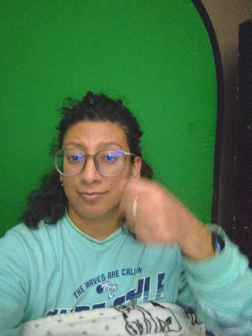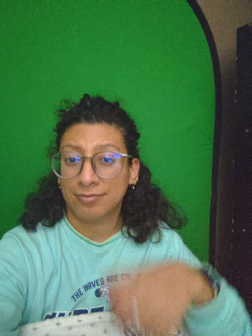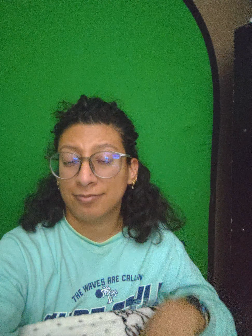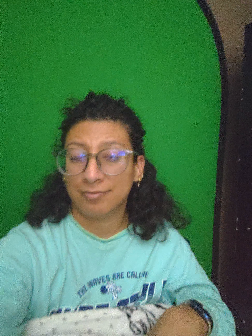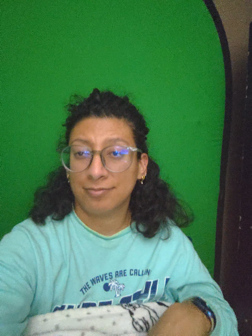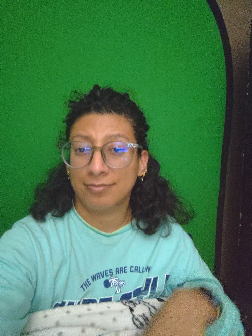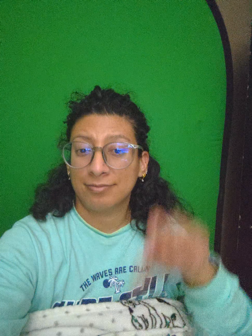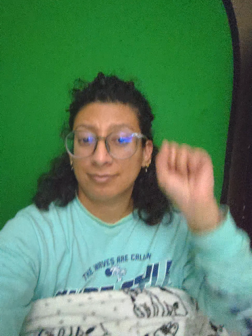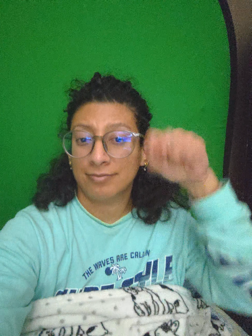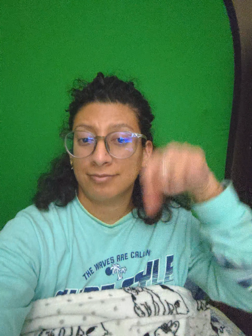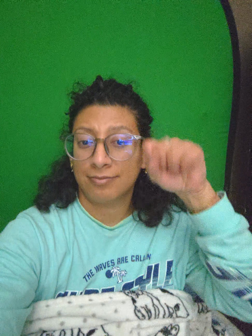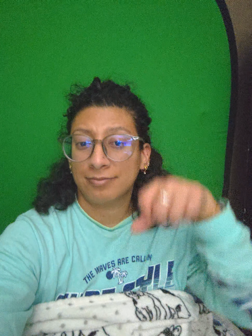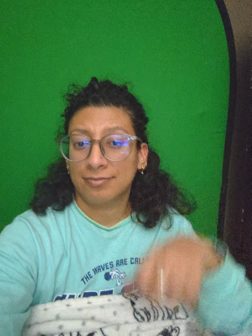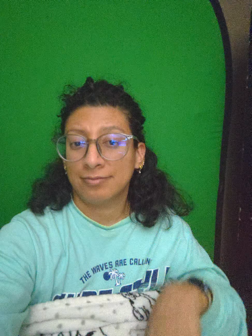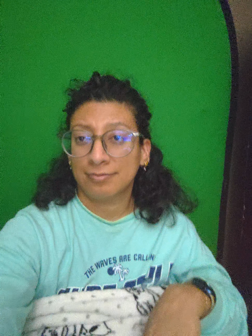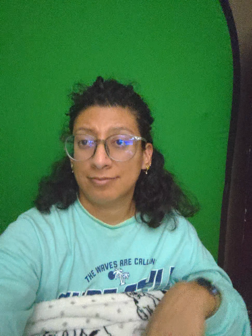yes